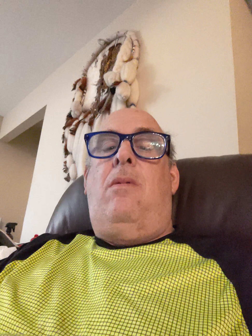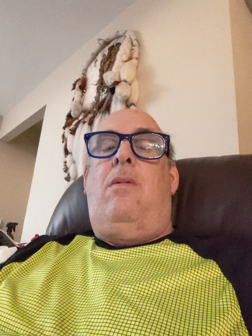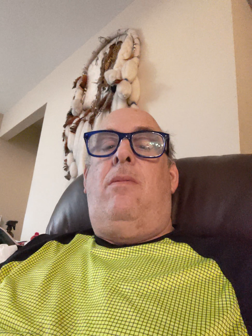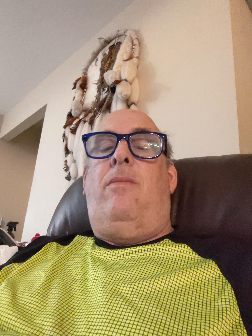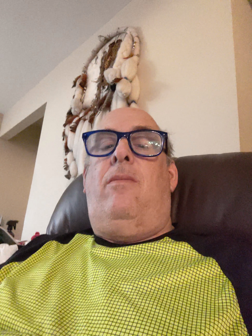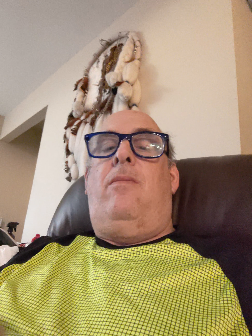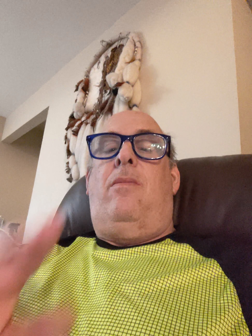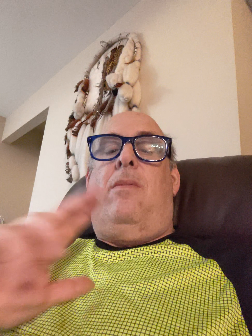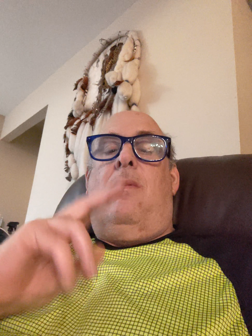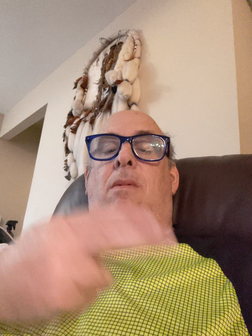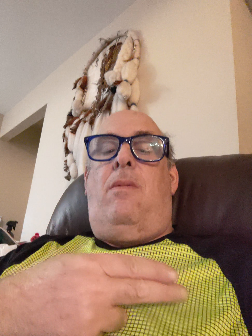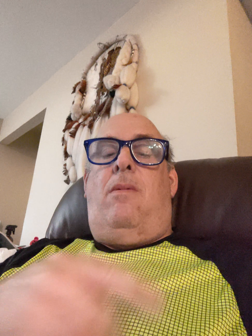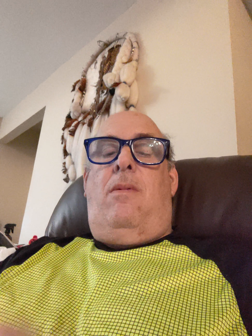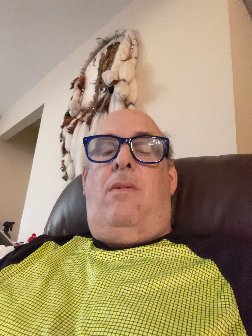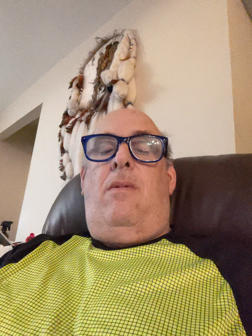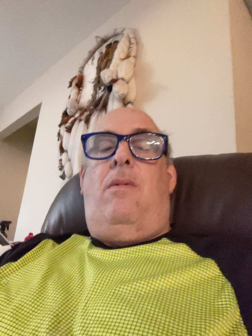we